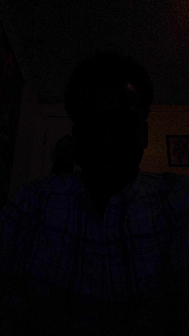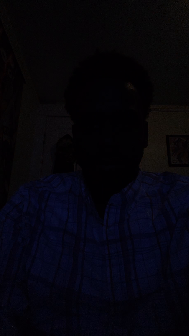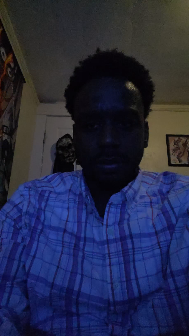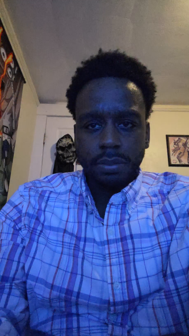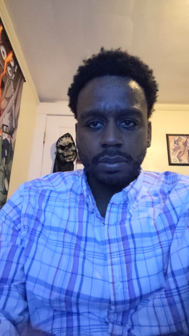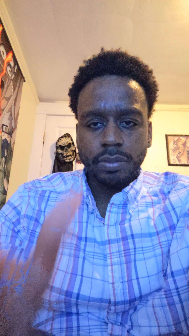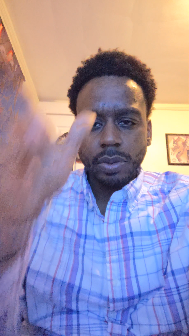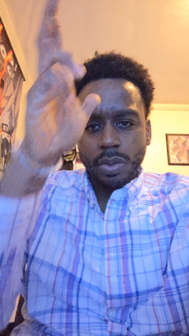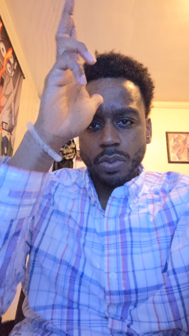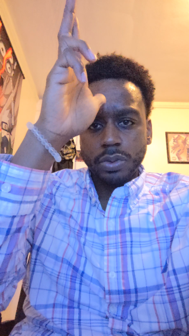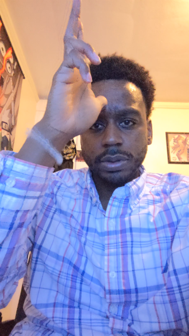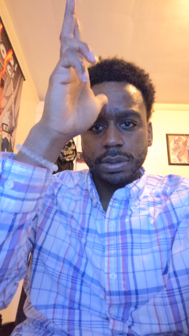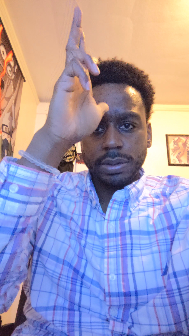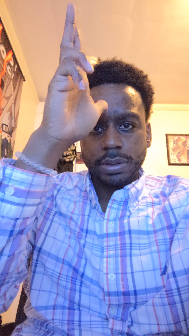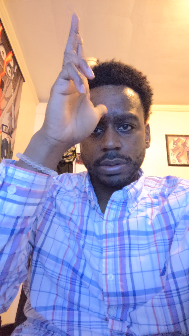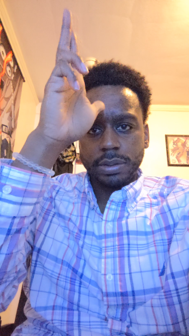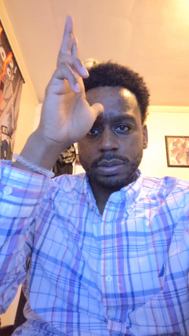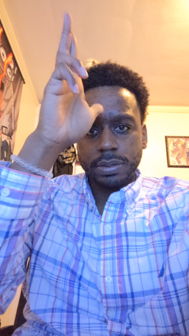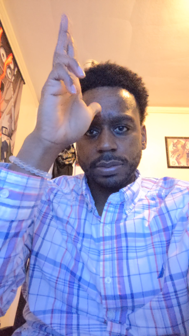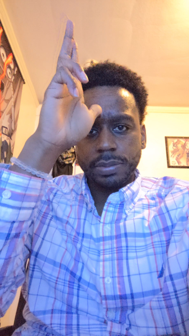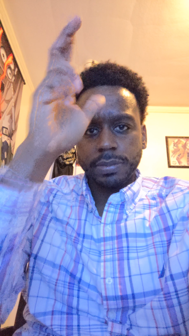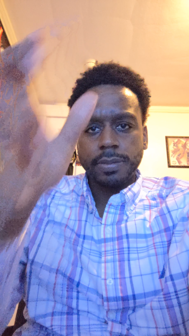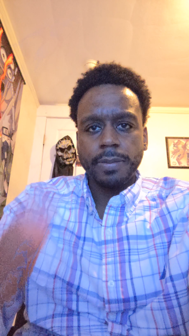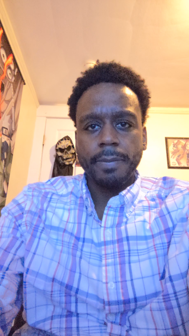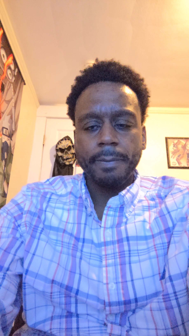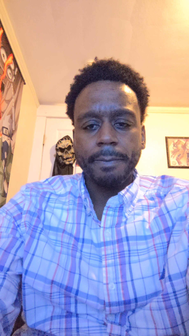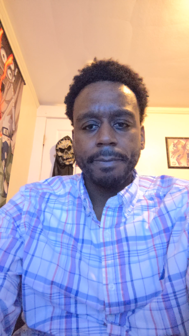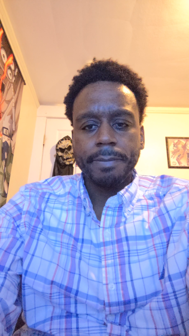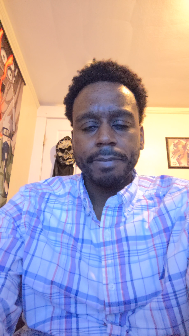rooster